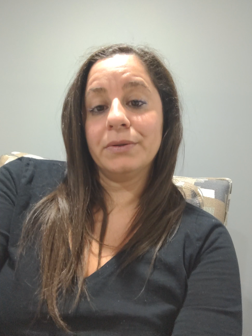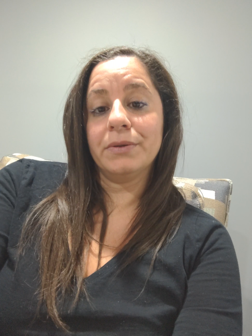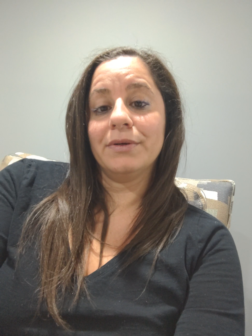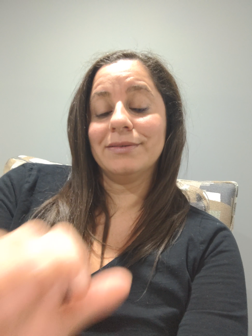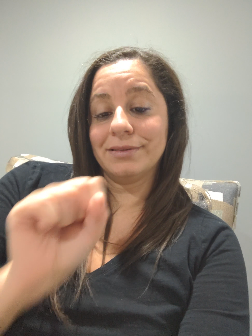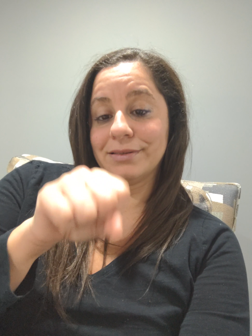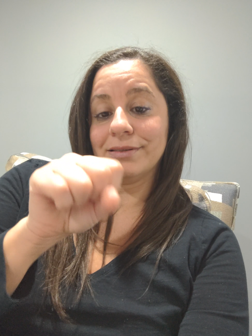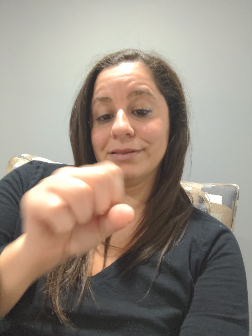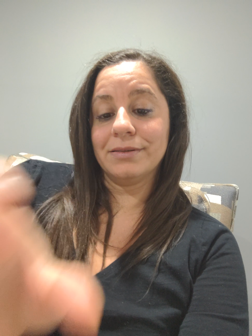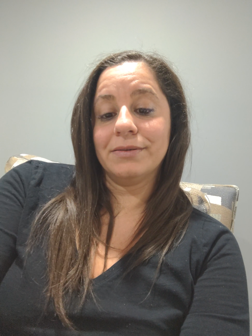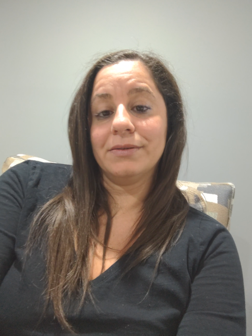yes